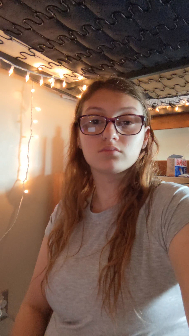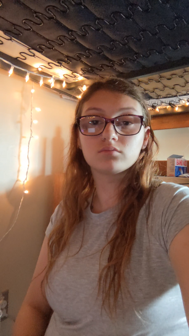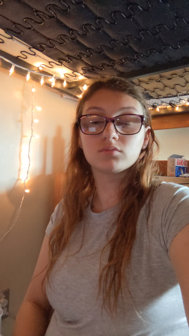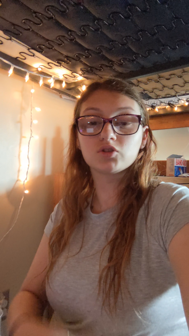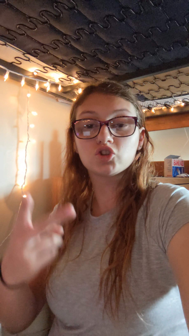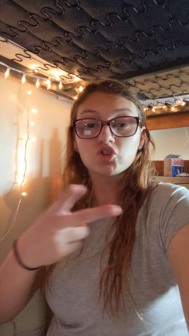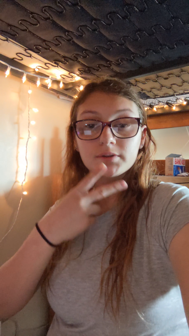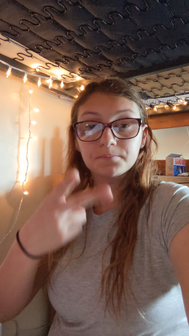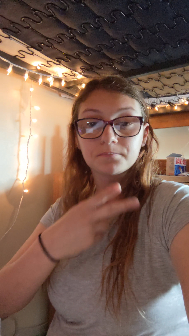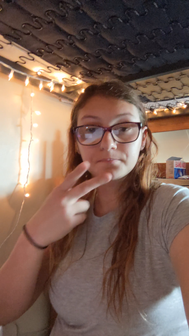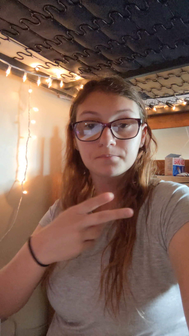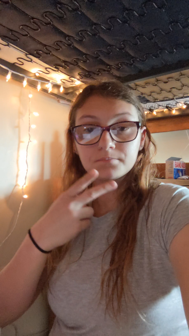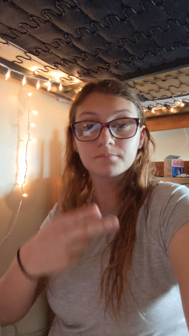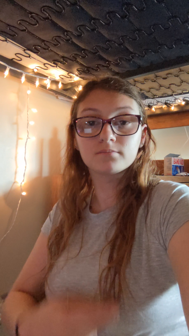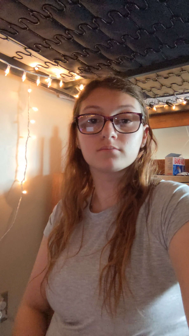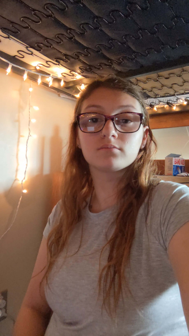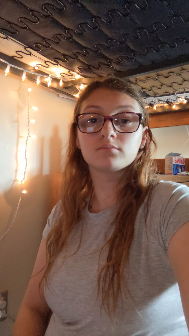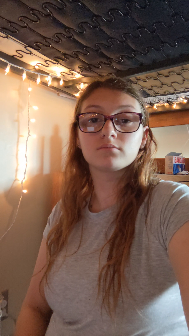sheep